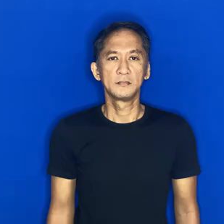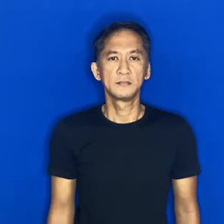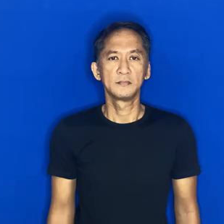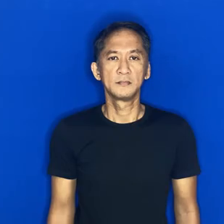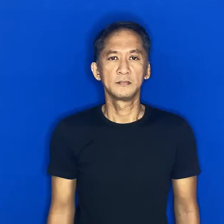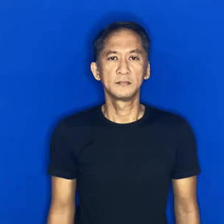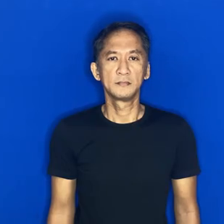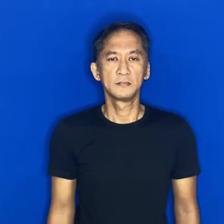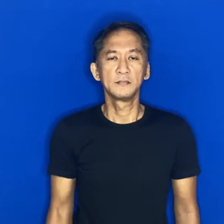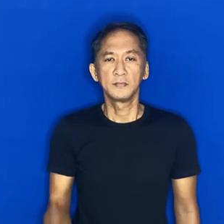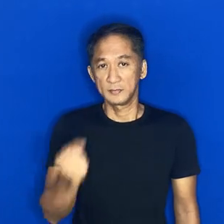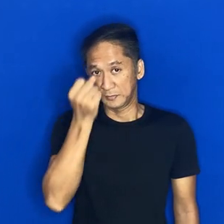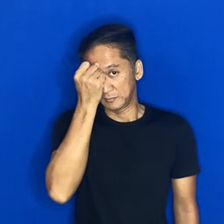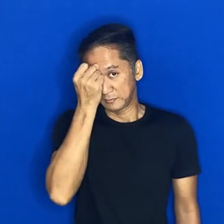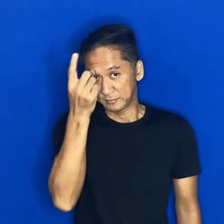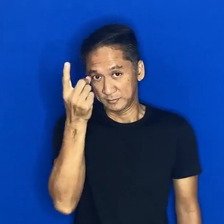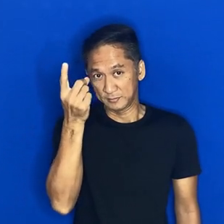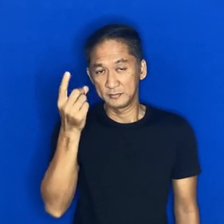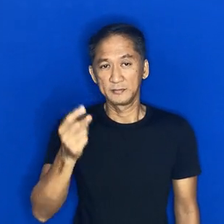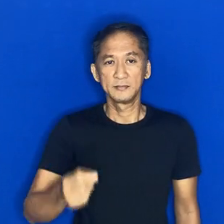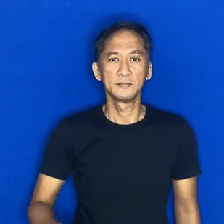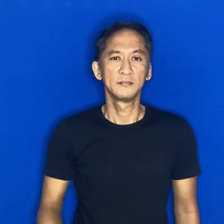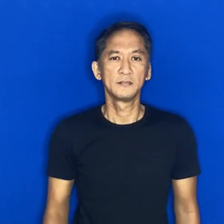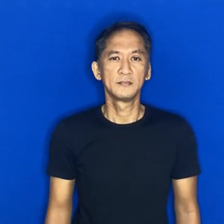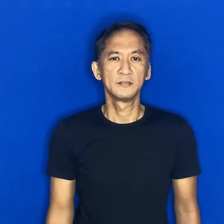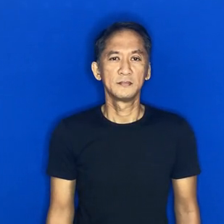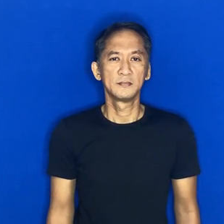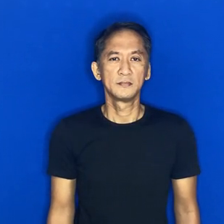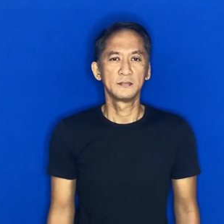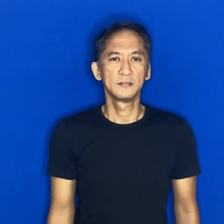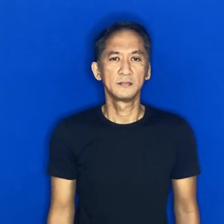understand